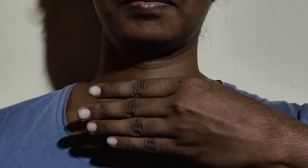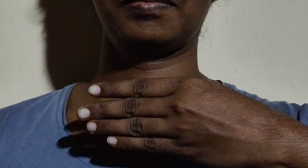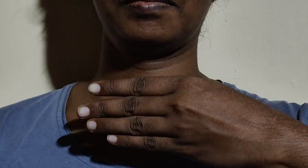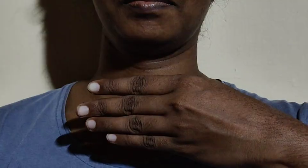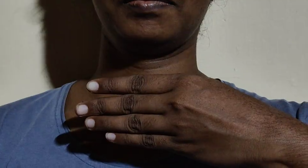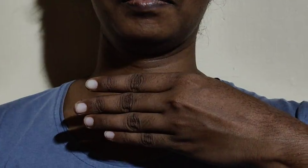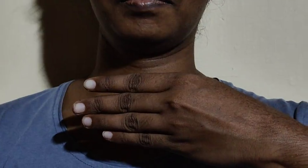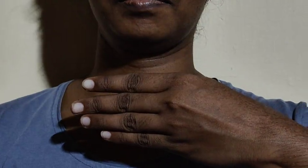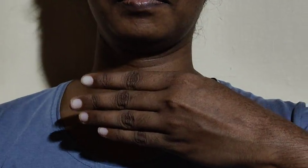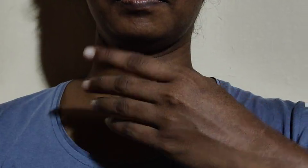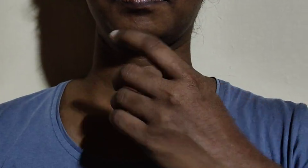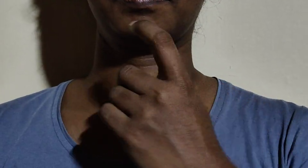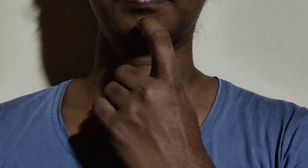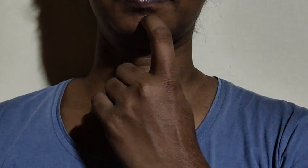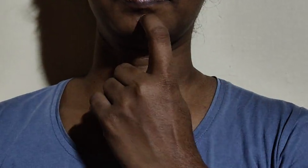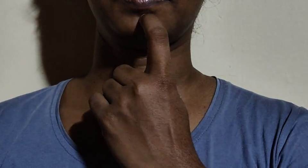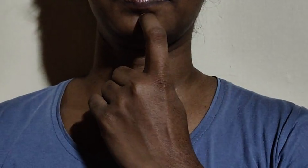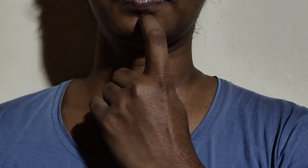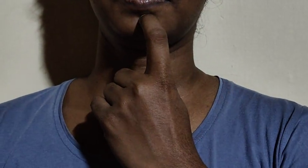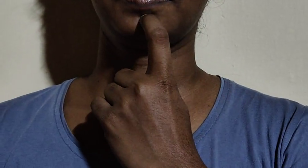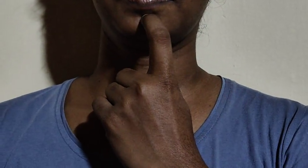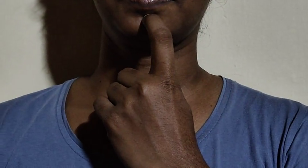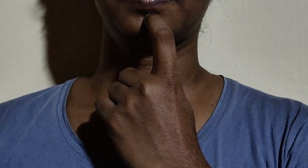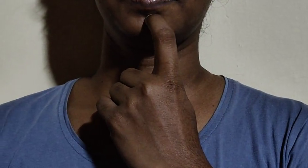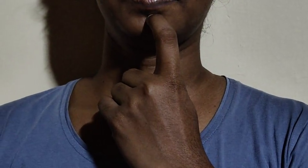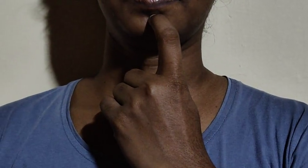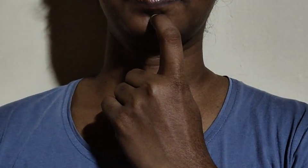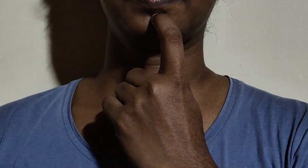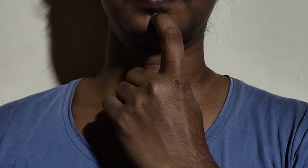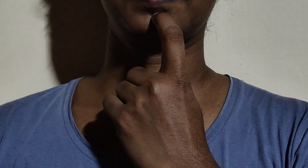അം